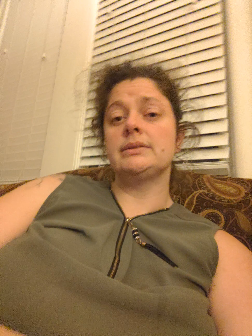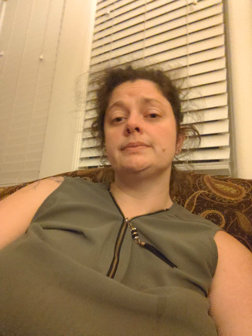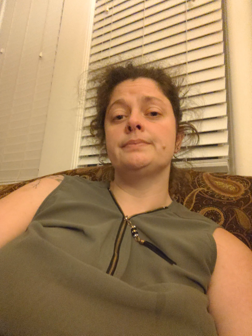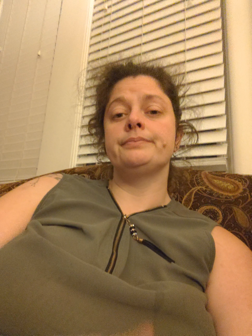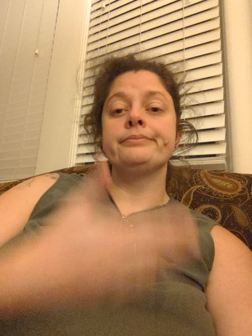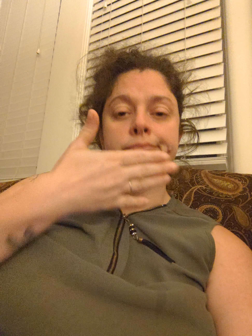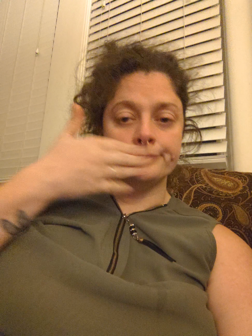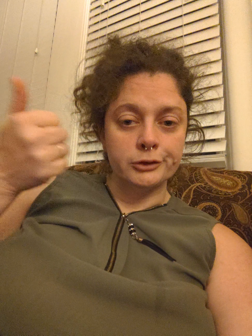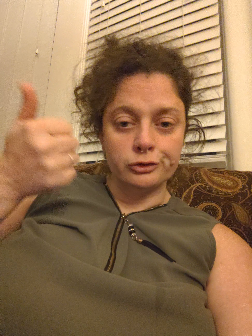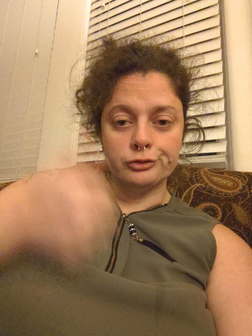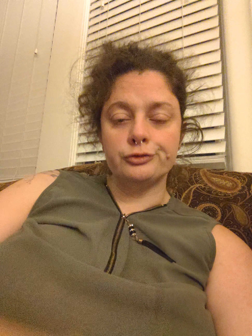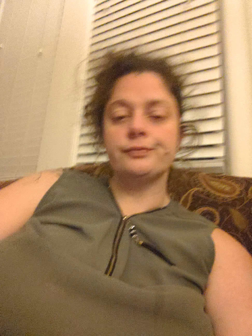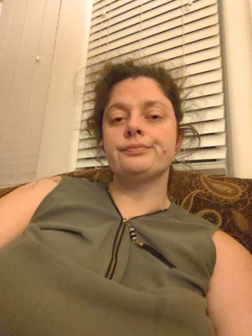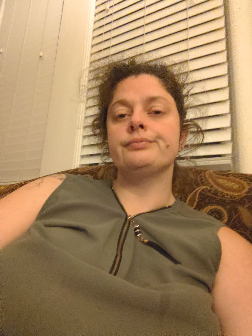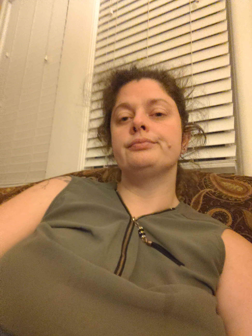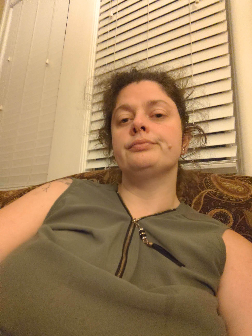better